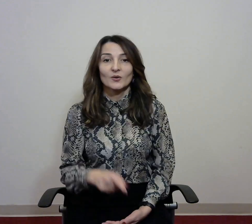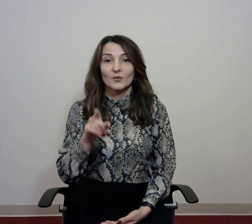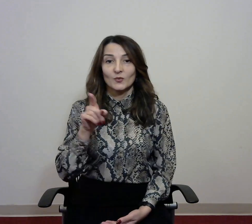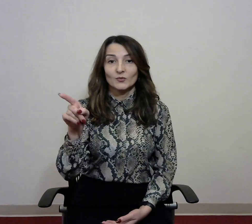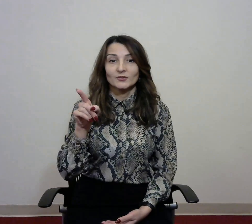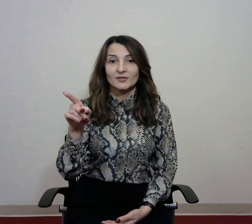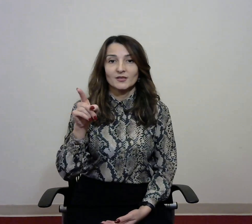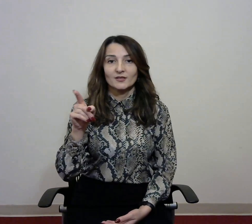onun